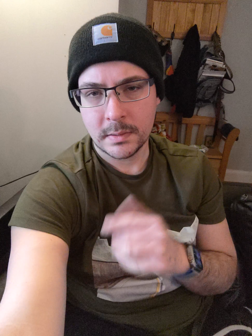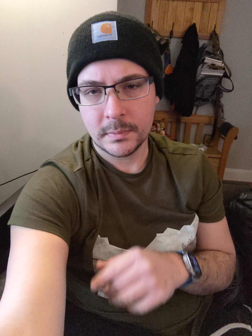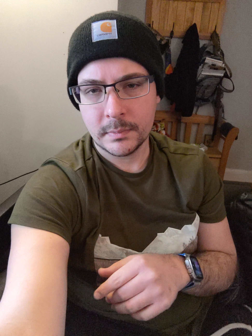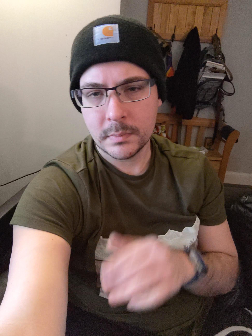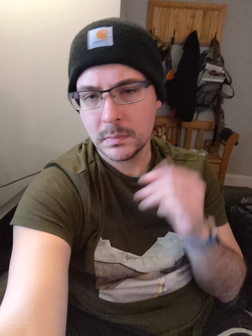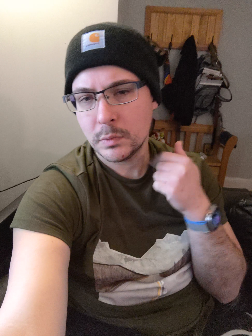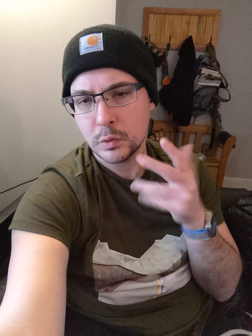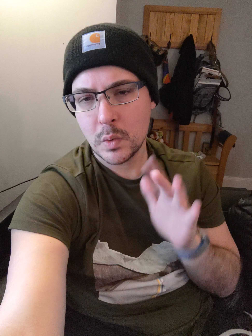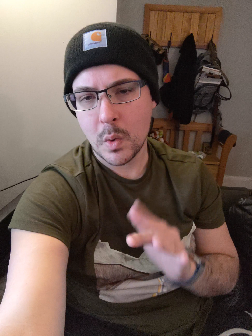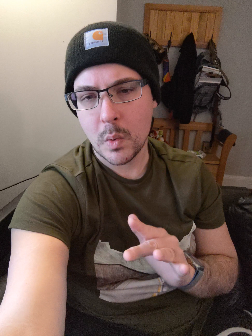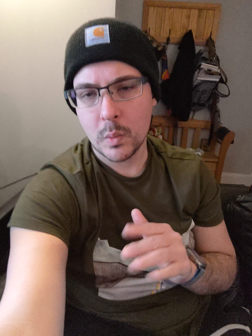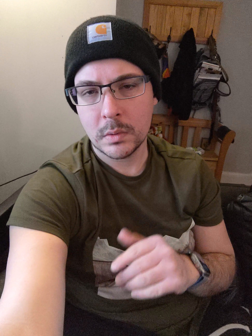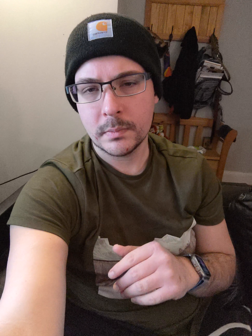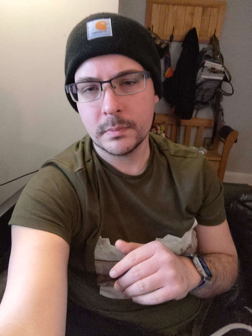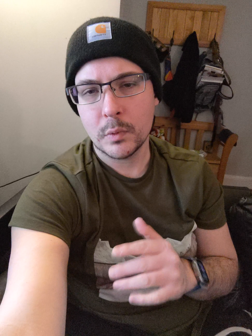snow